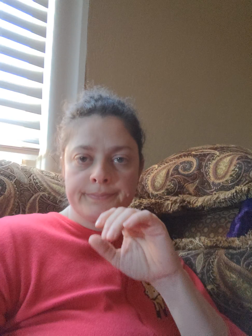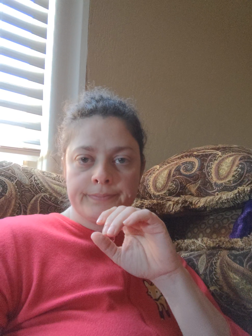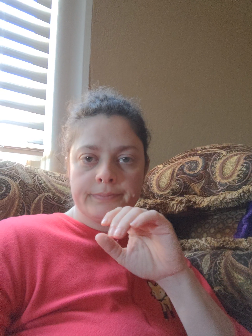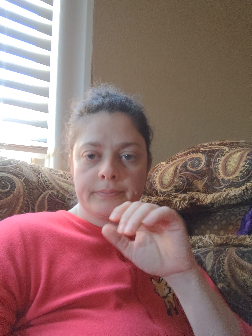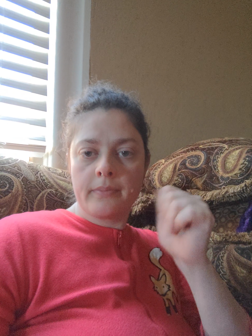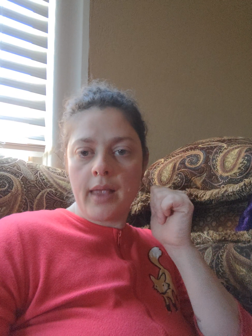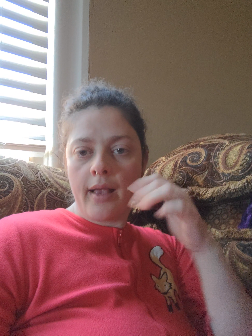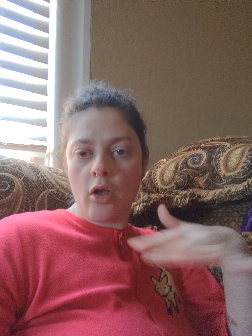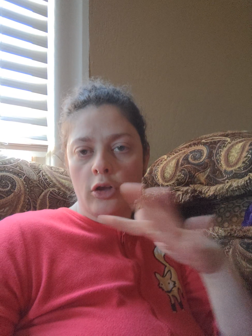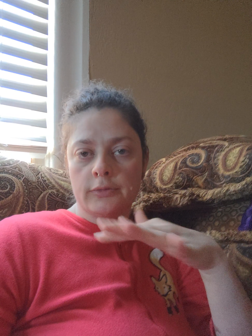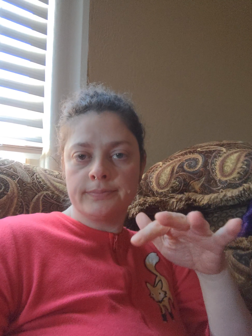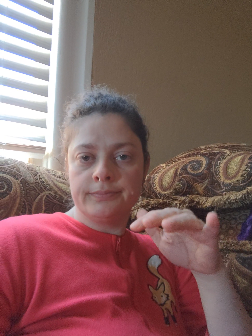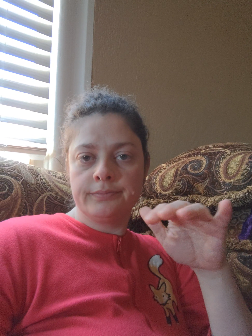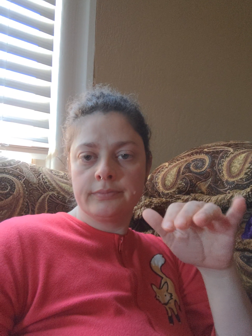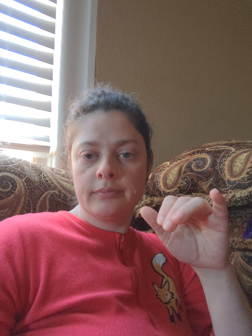backyard